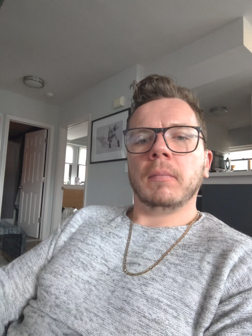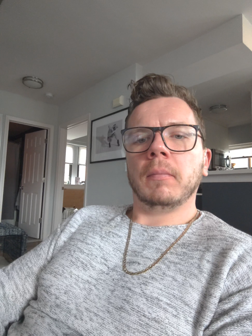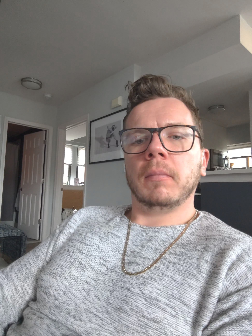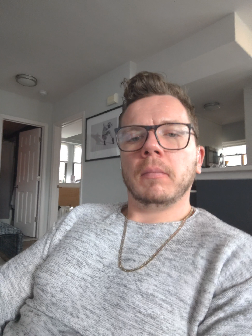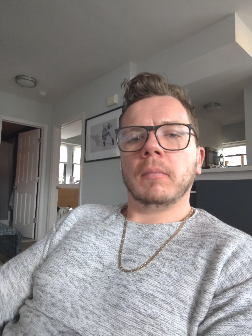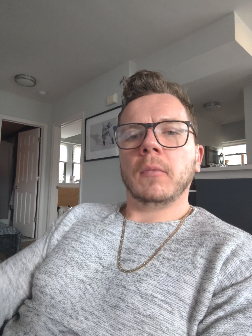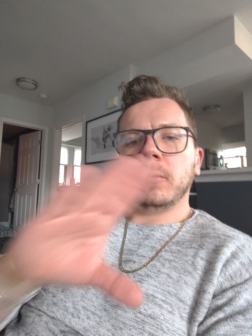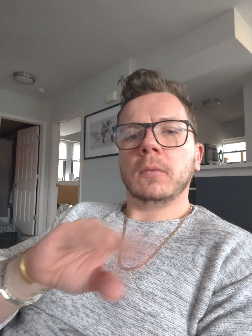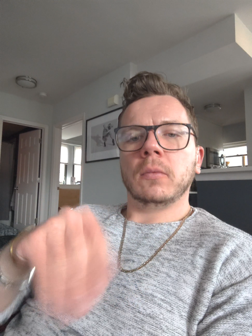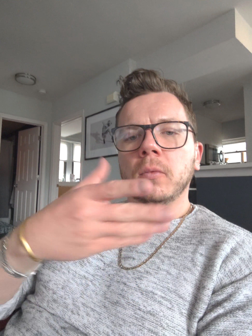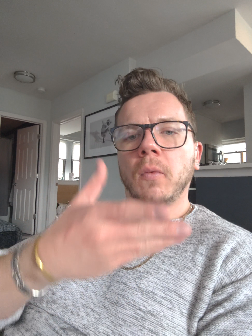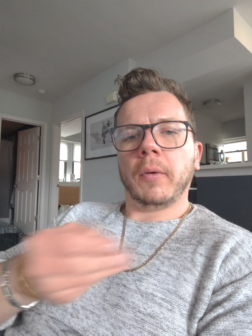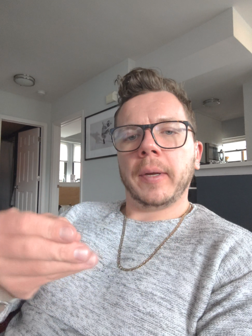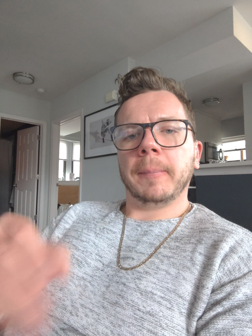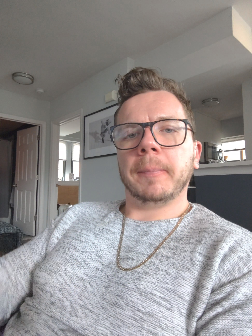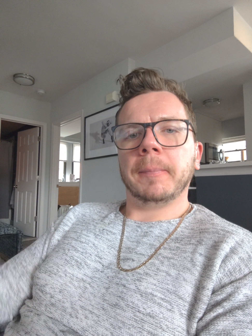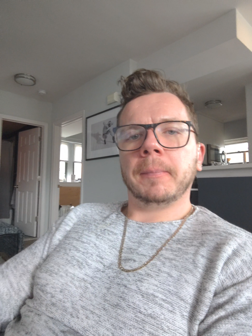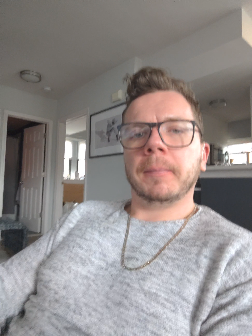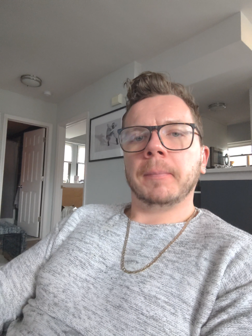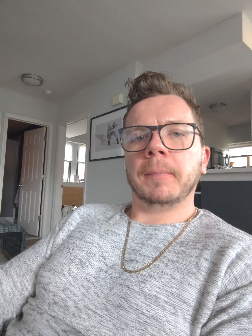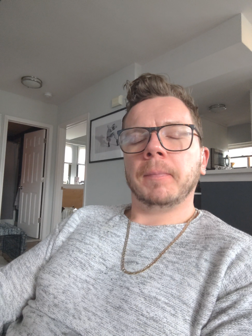story